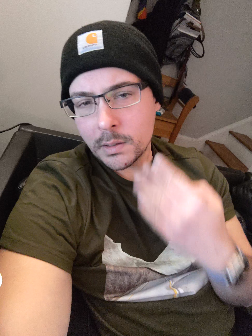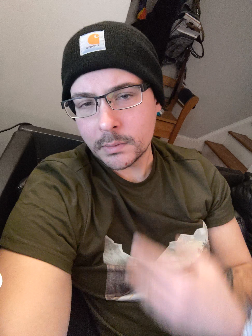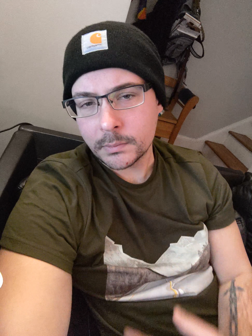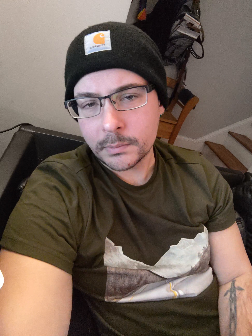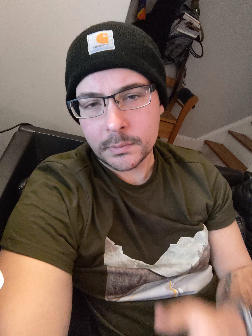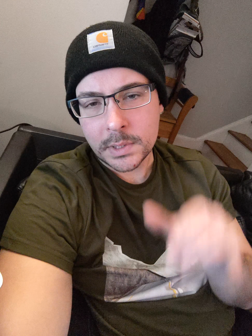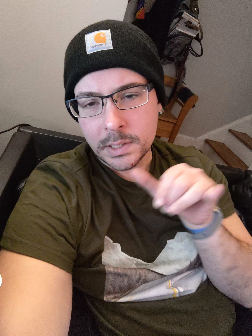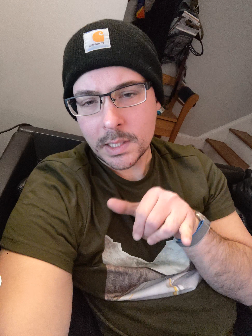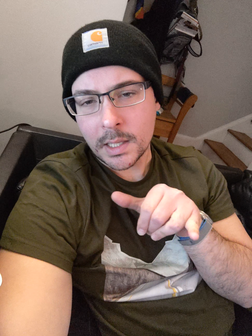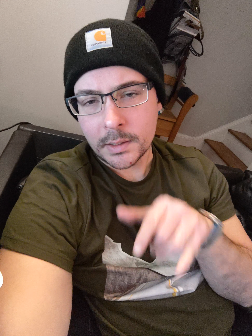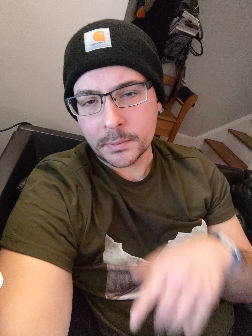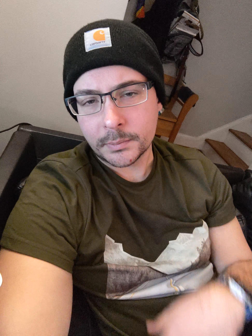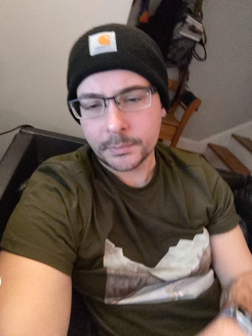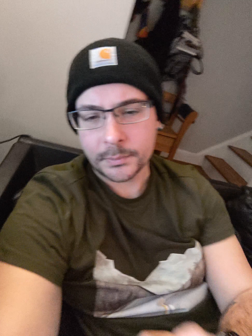stay